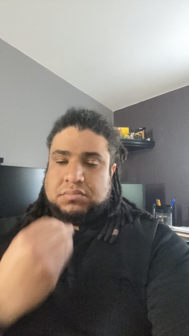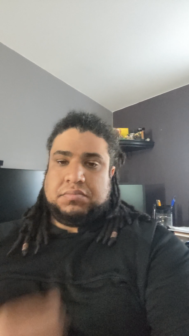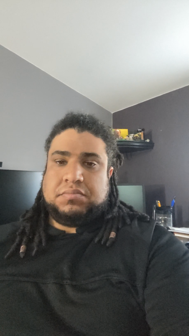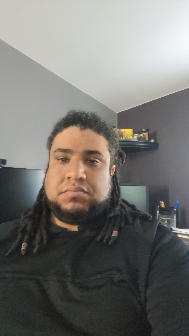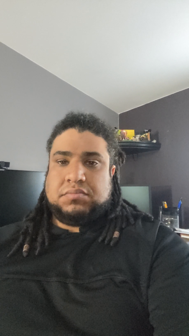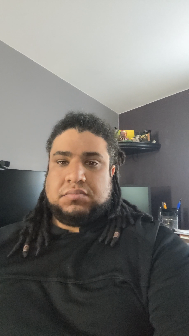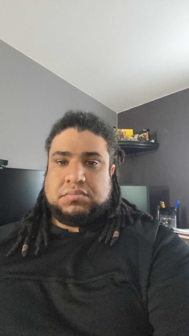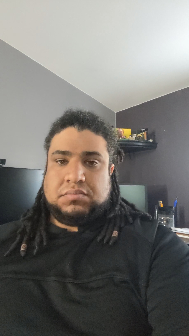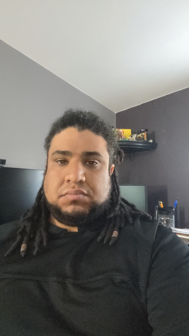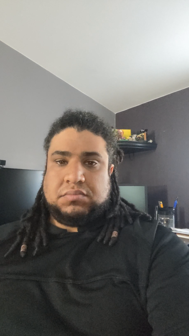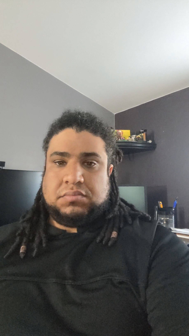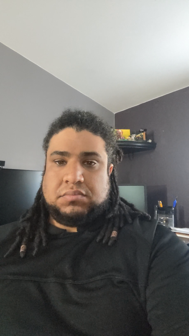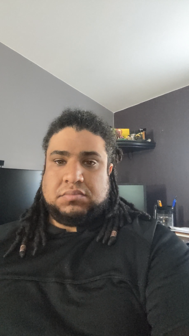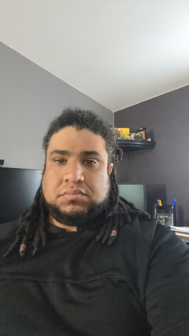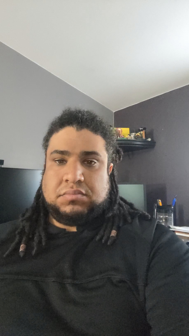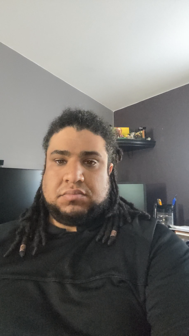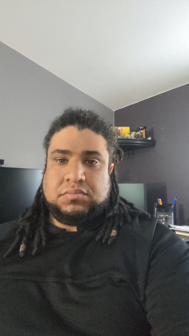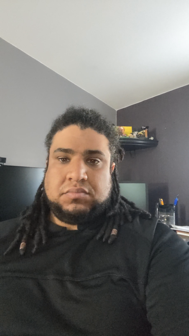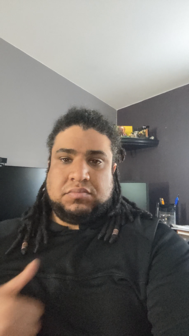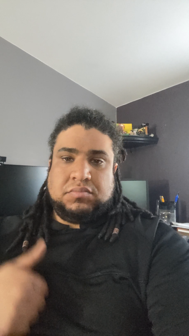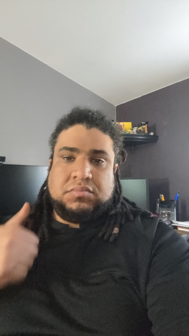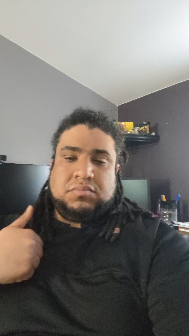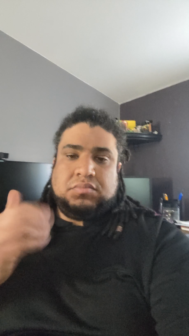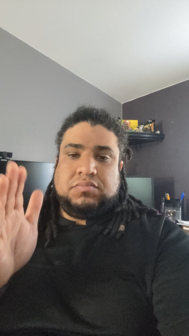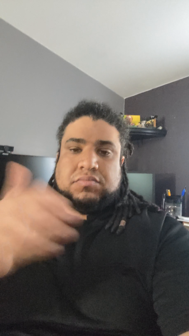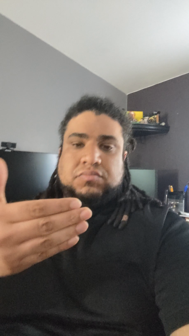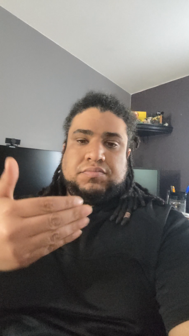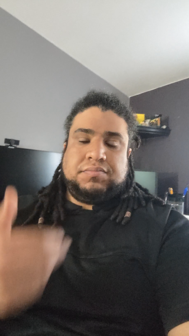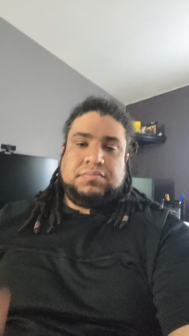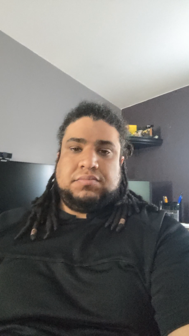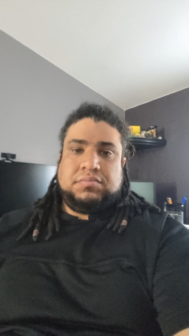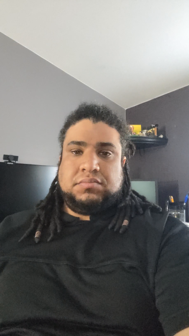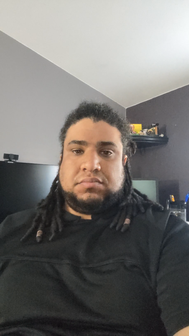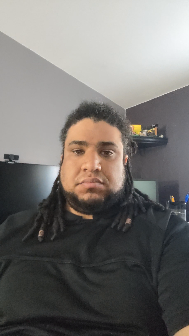living room